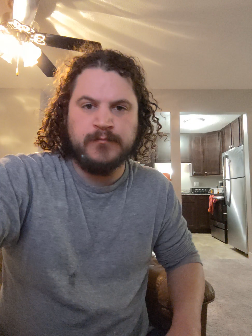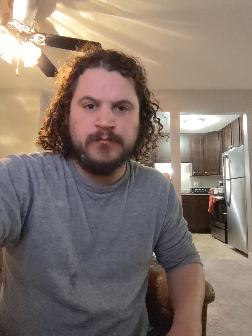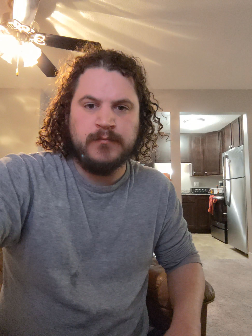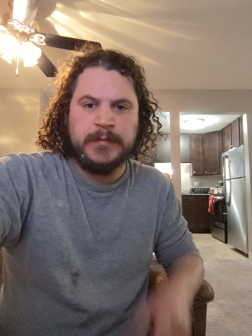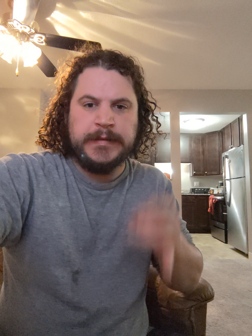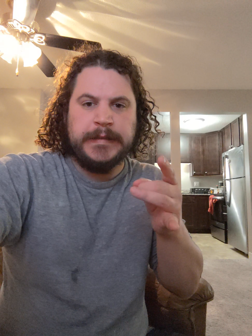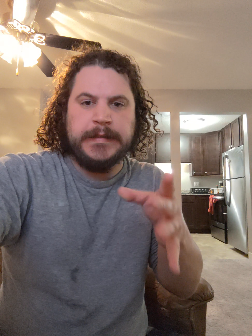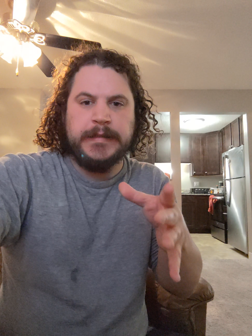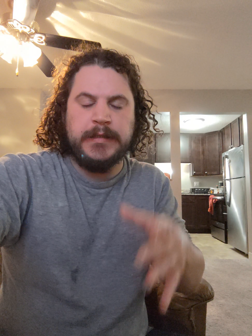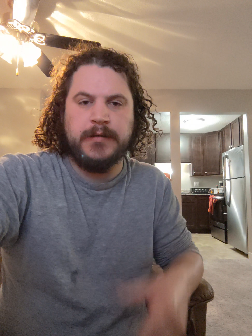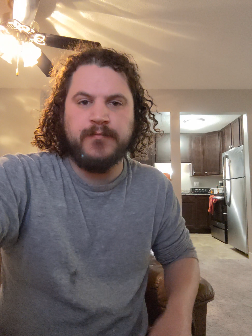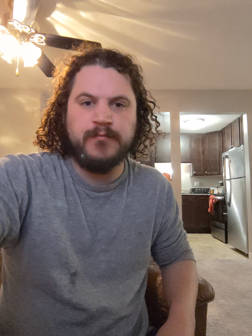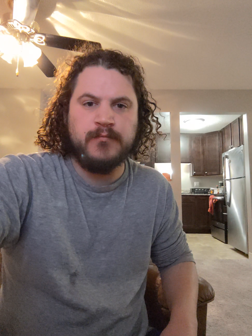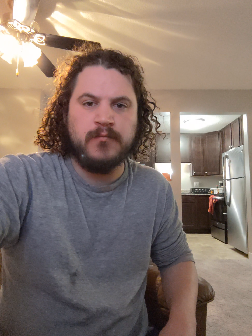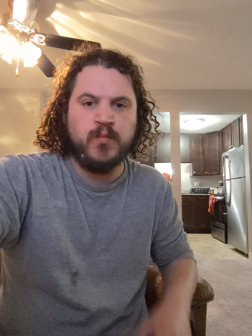hate